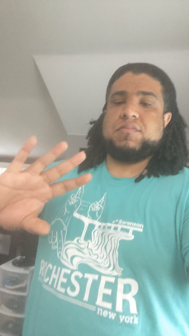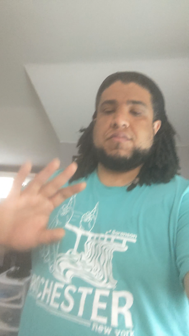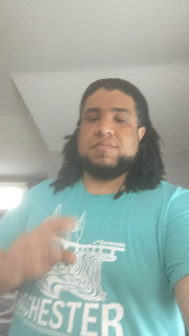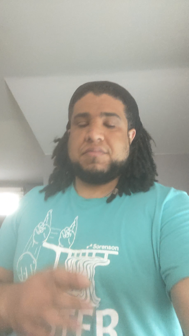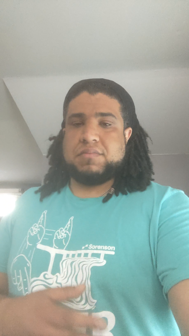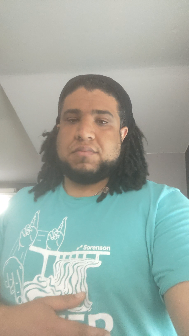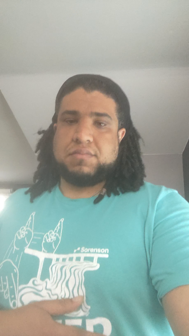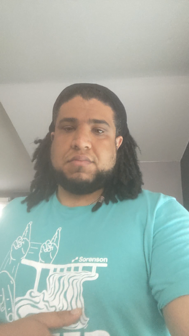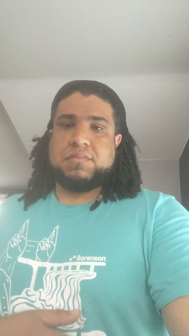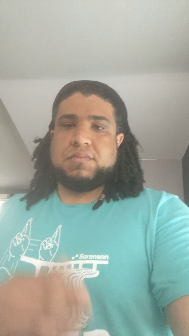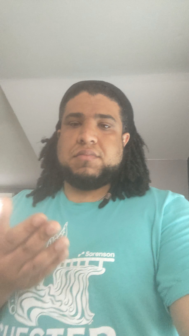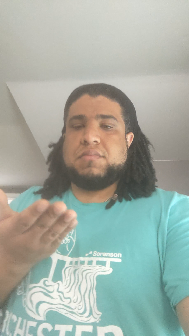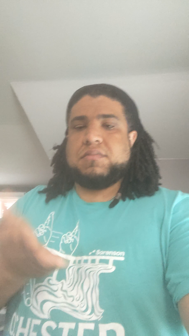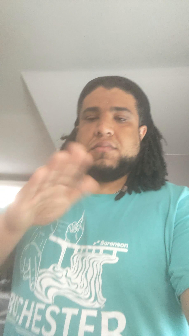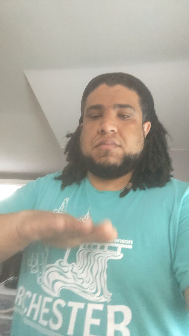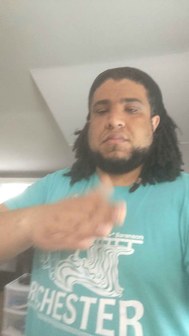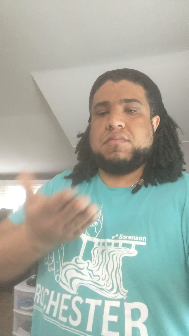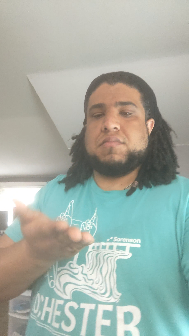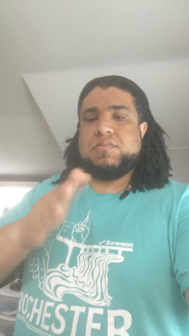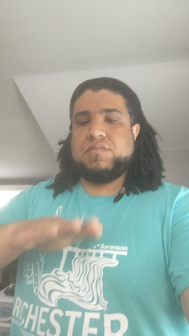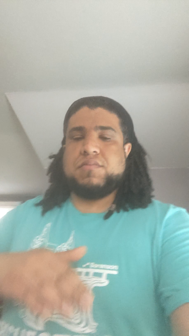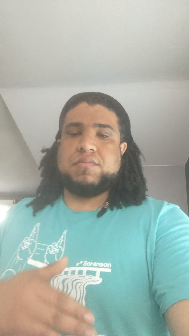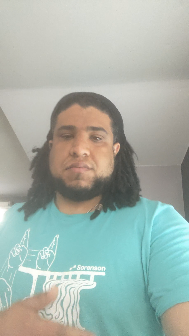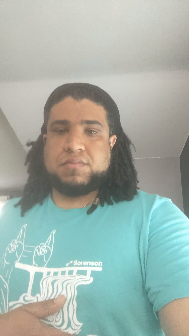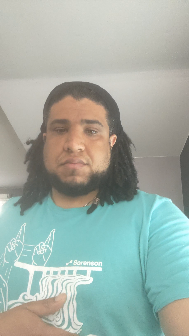kitchen